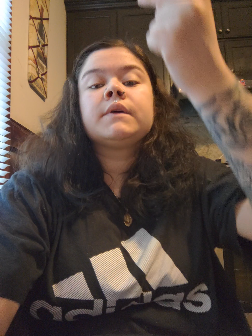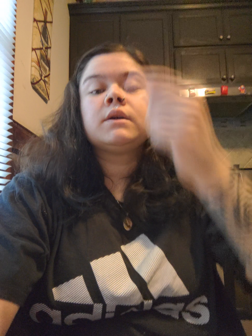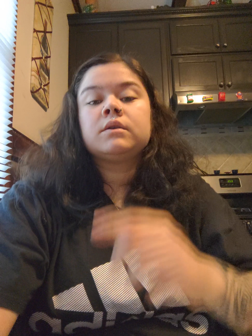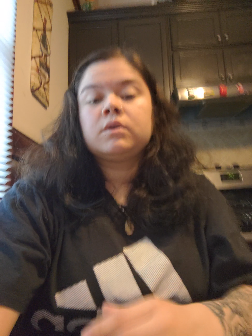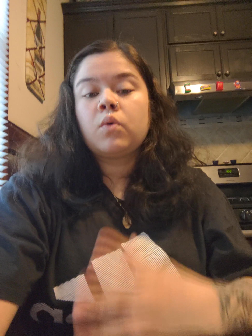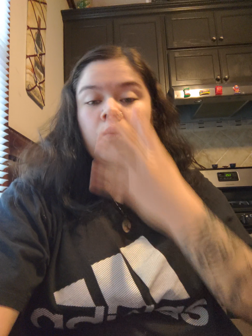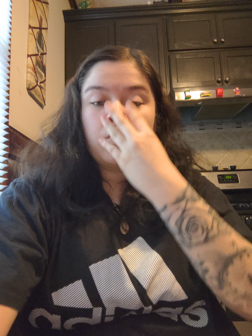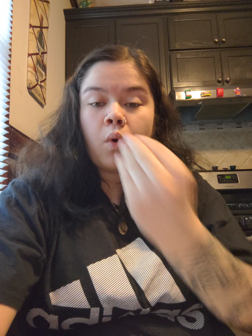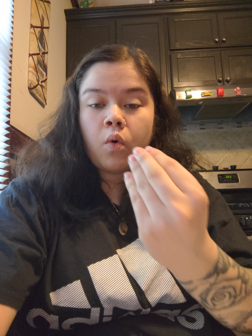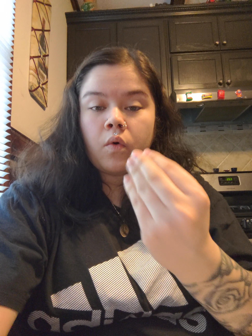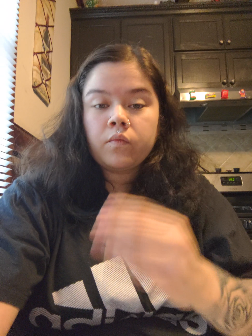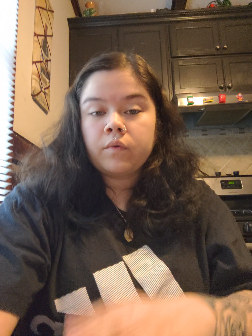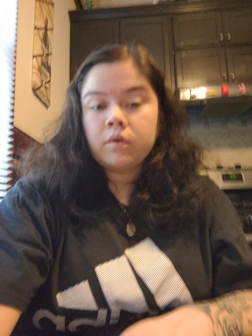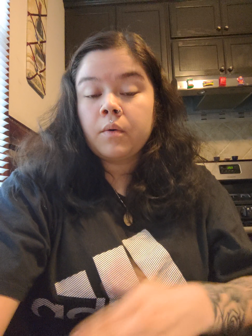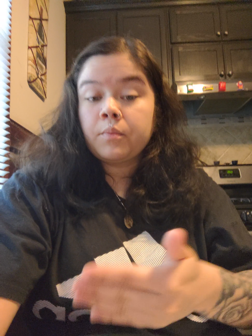wolf